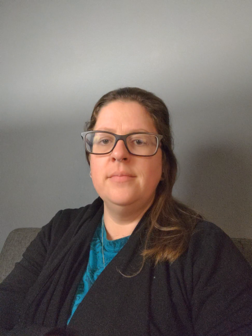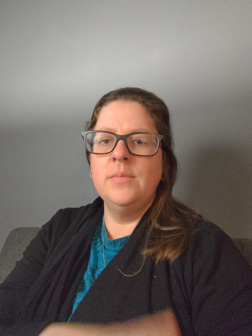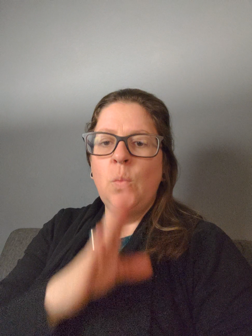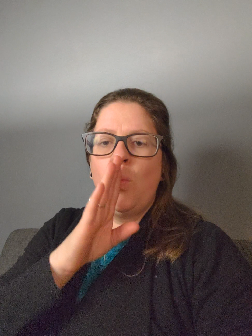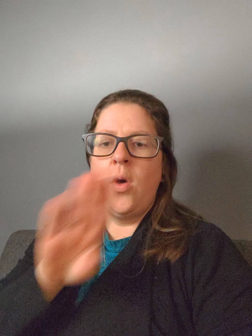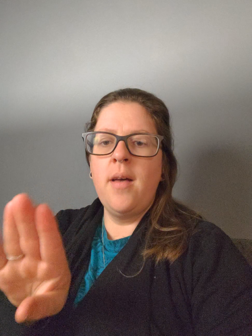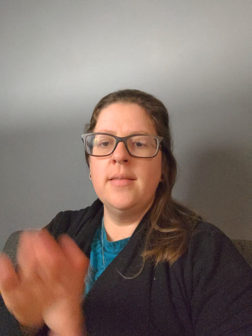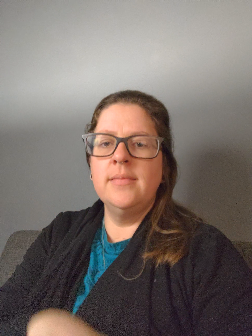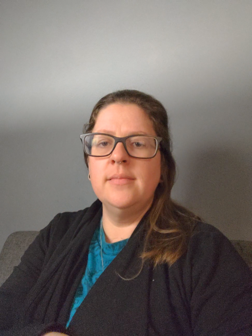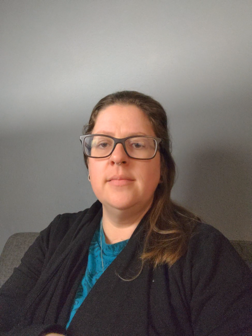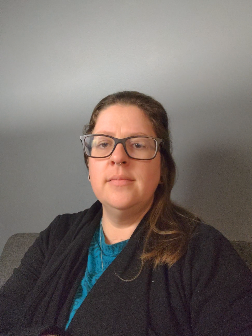quiet